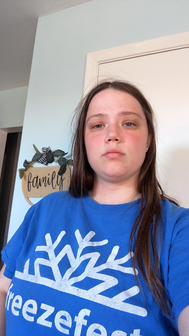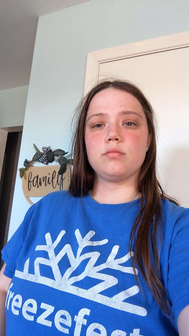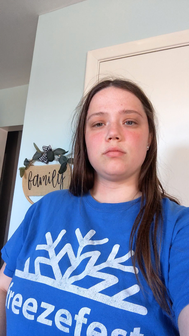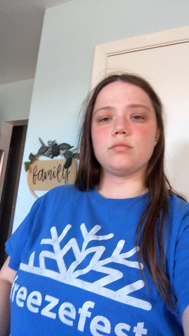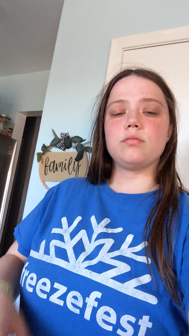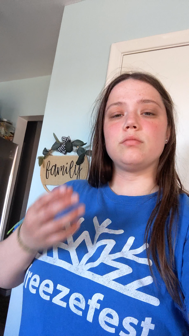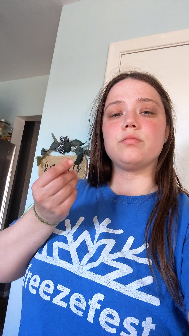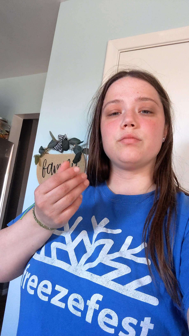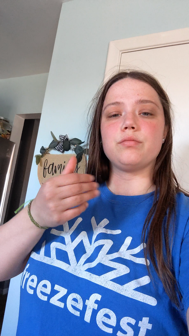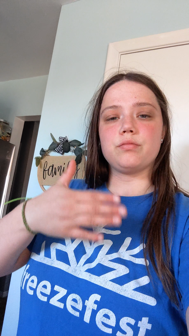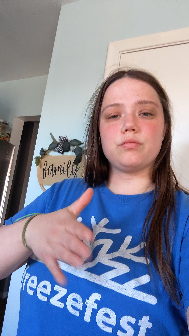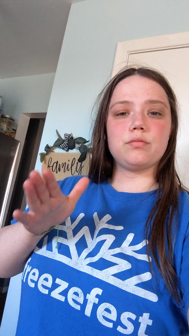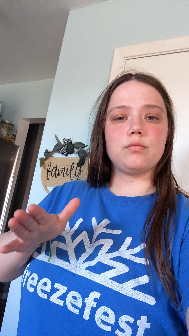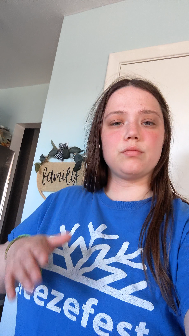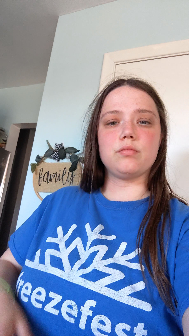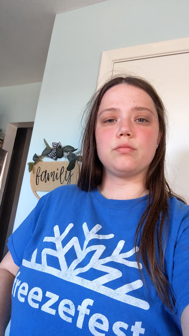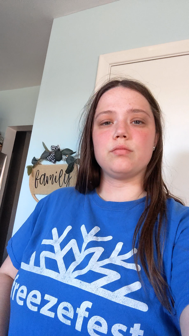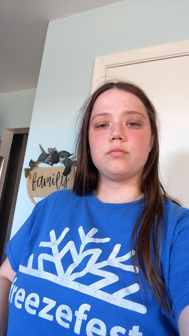sandbox